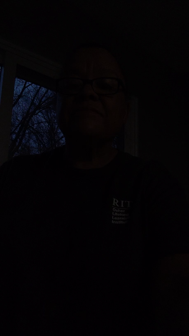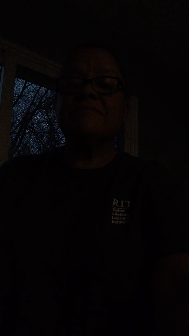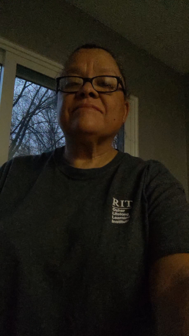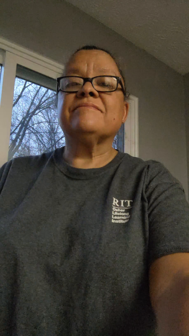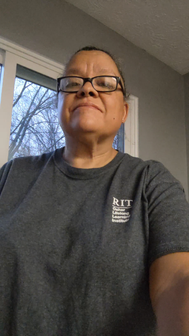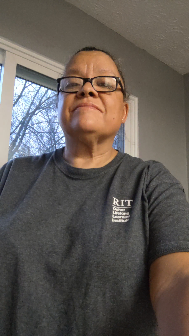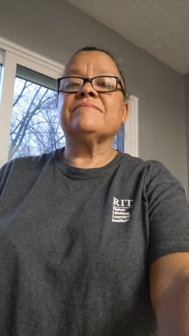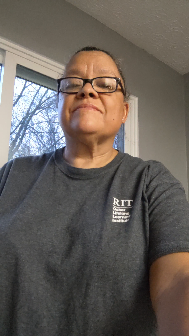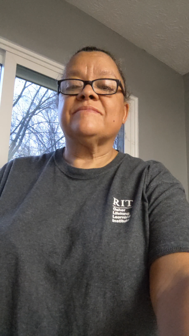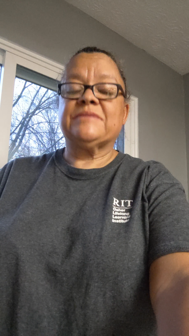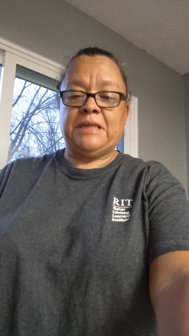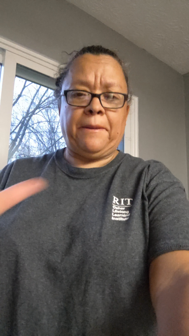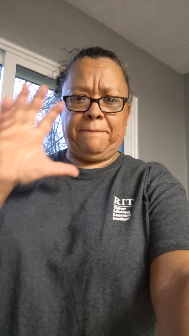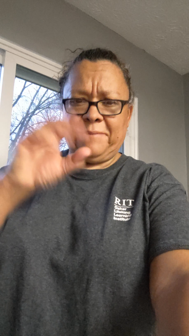bite